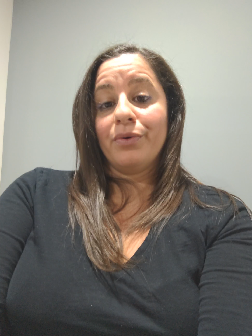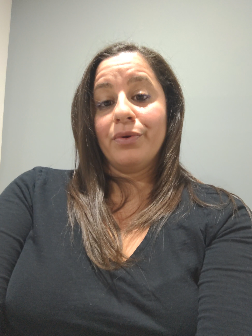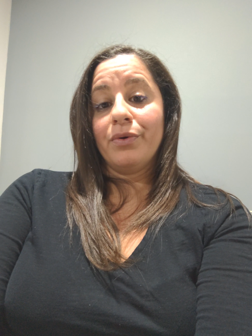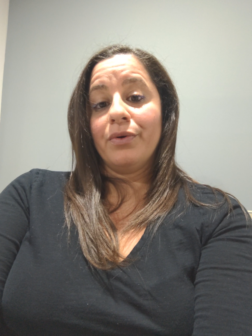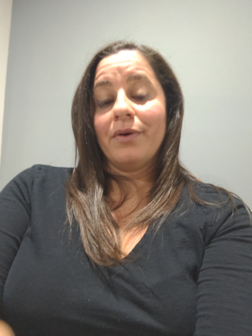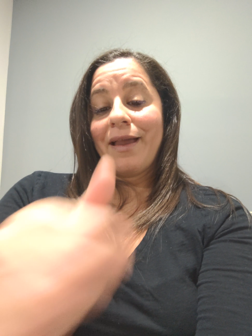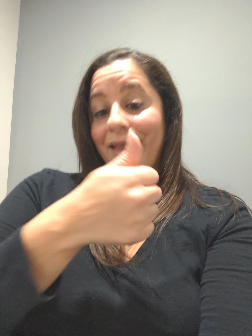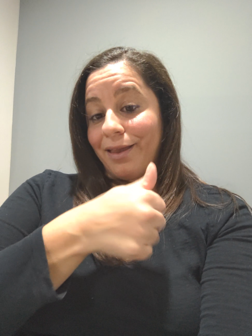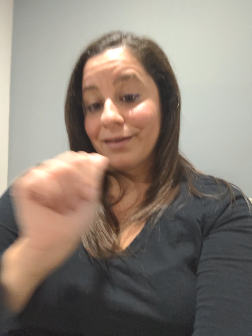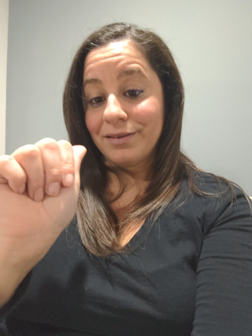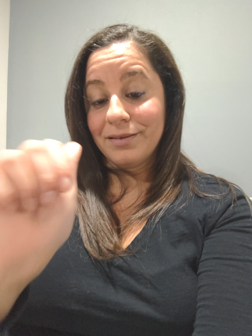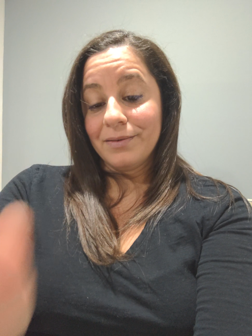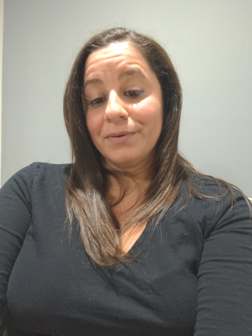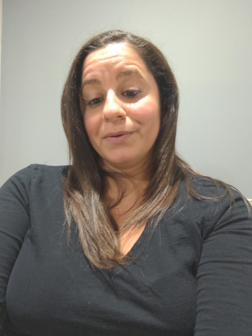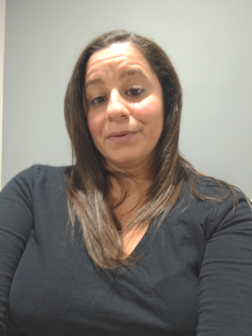any